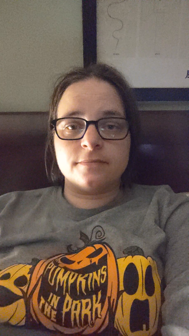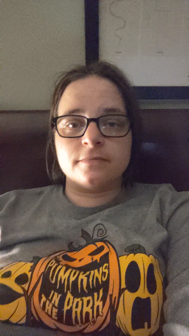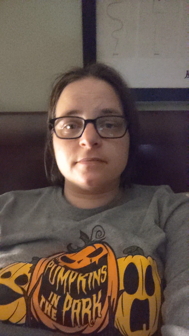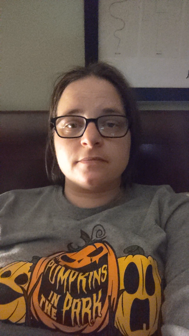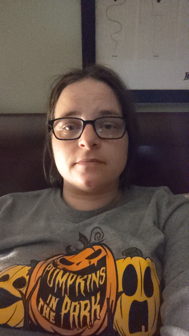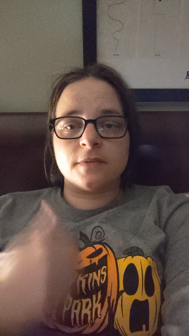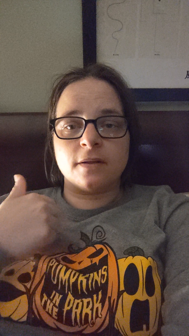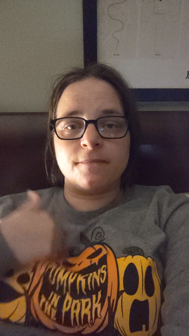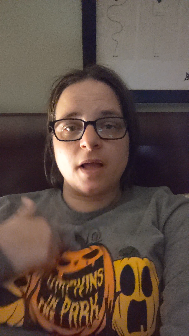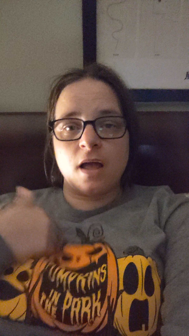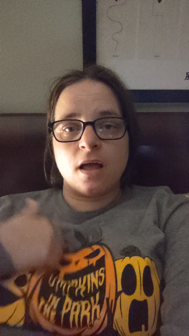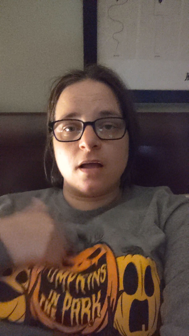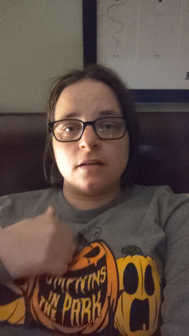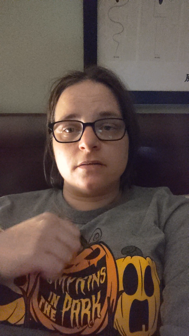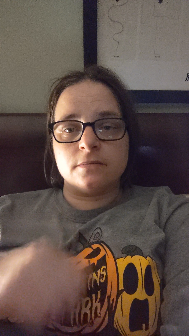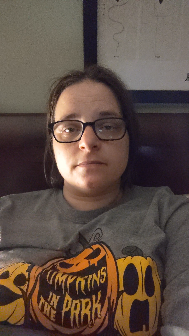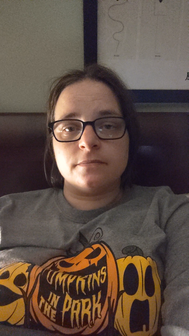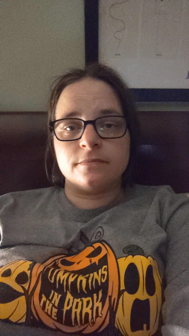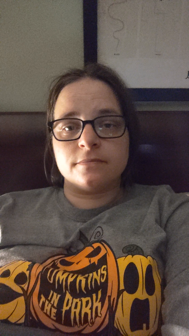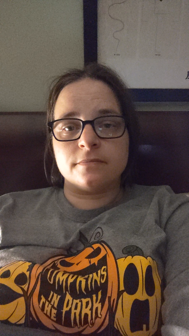bathtub